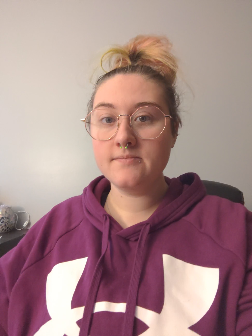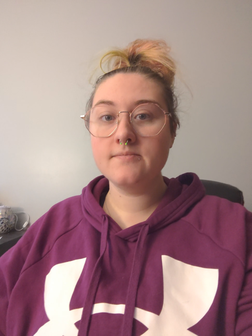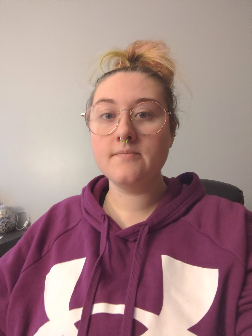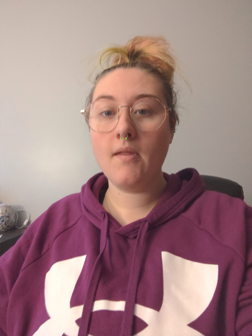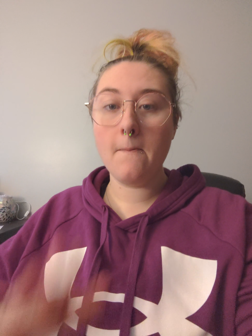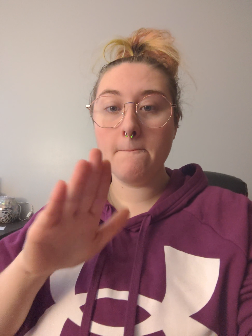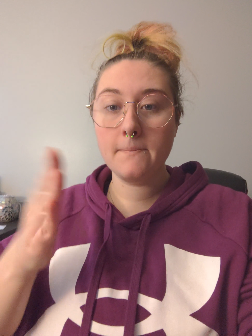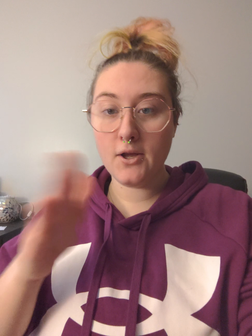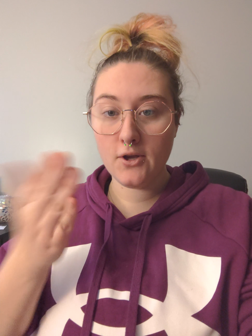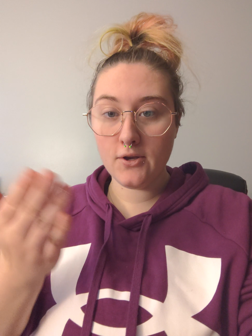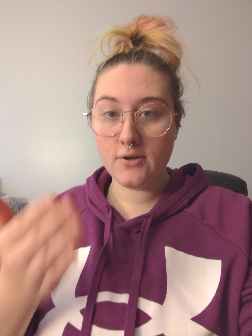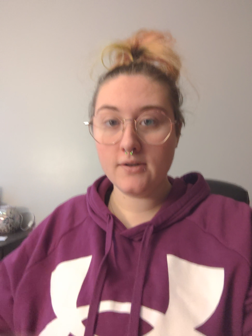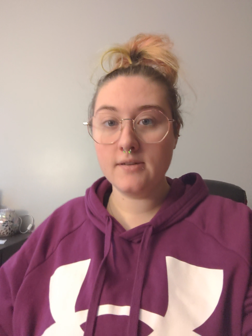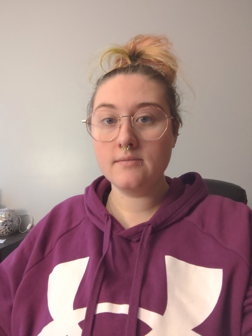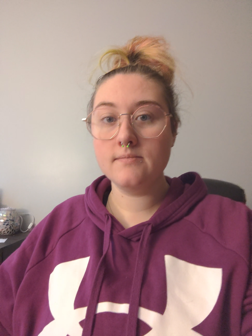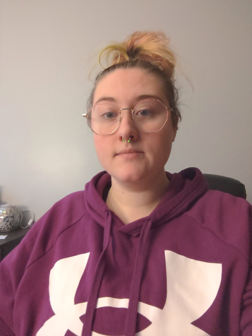book